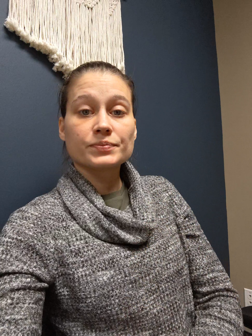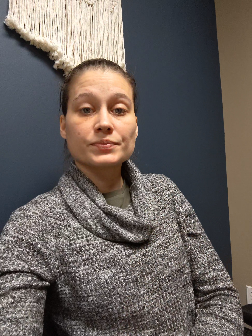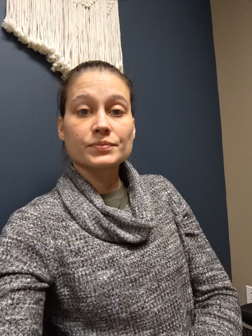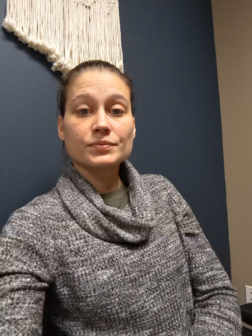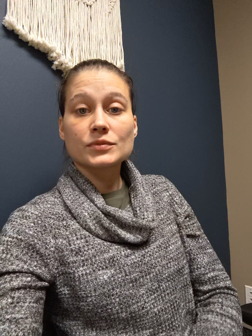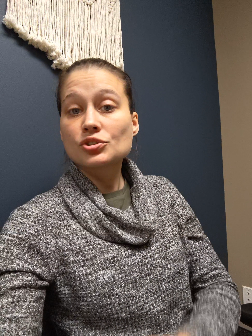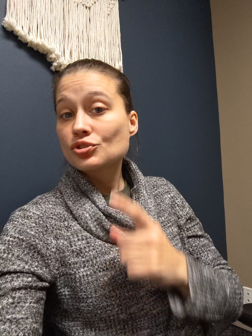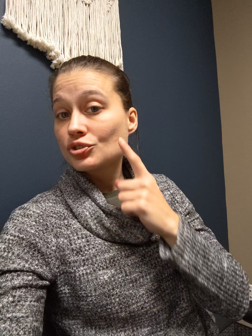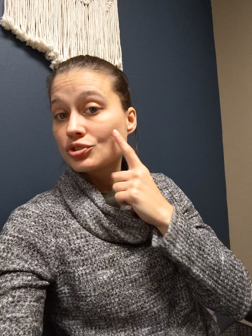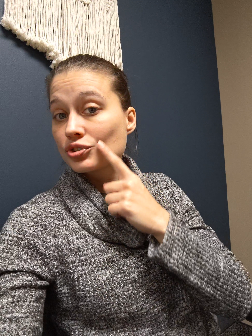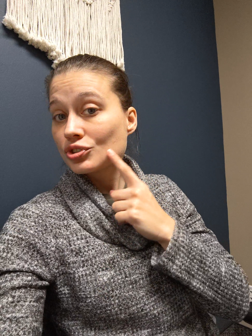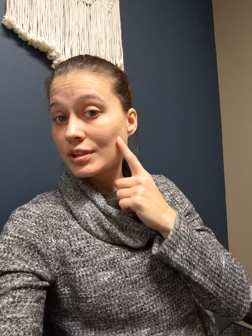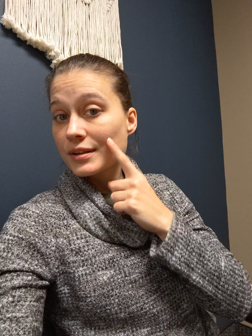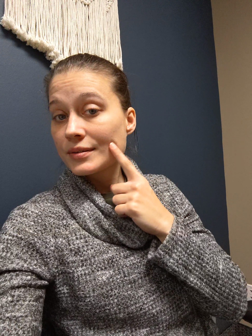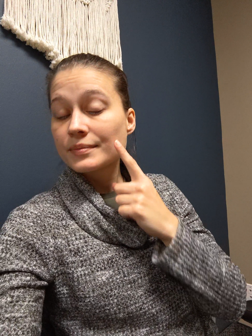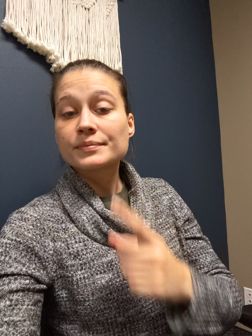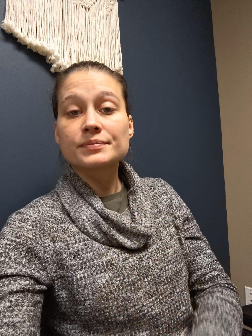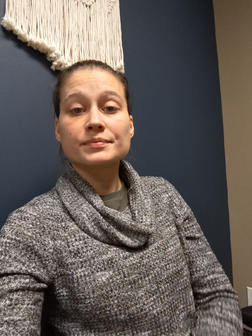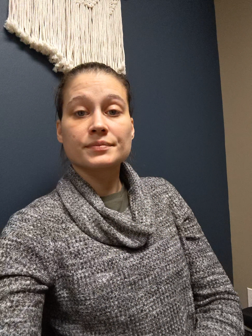cheek